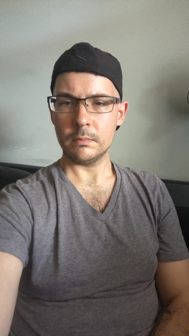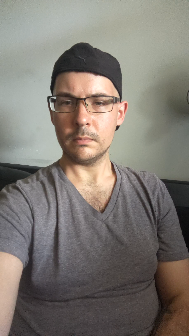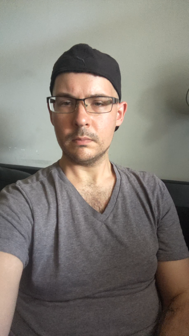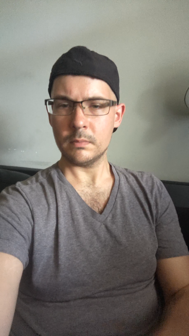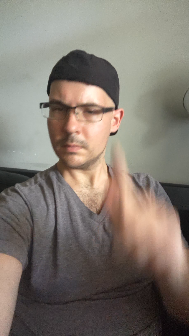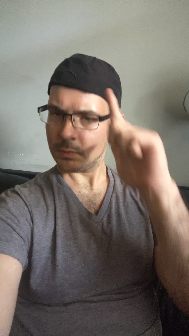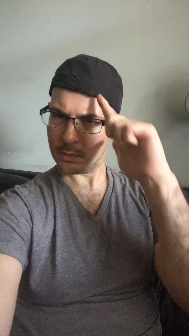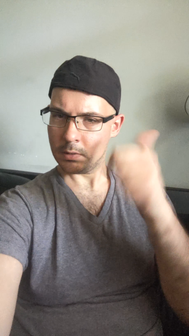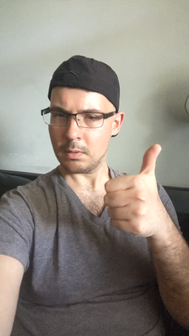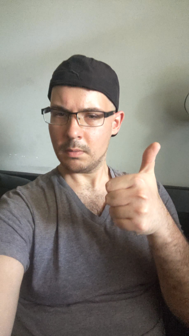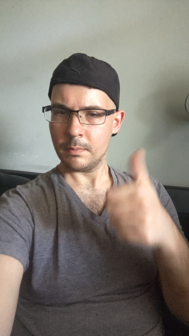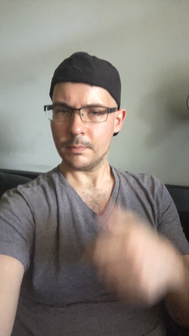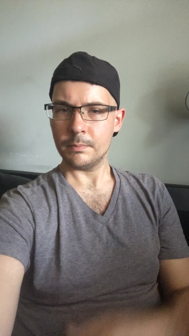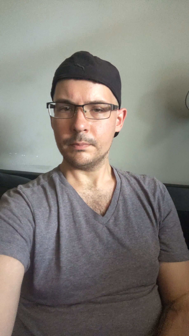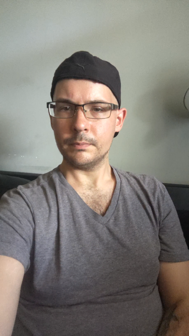dime